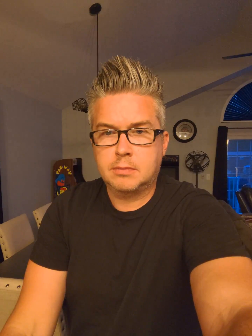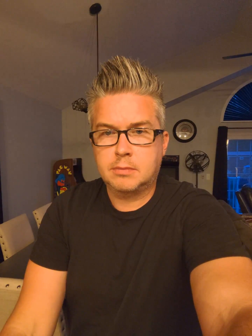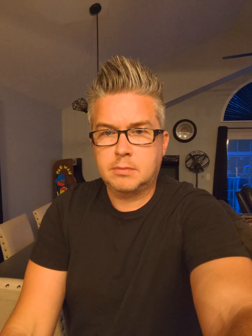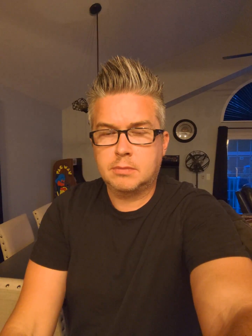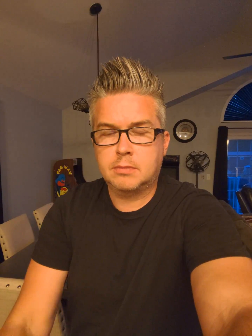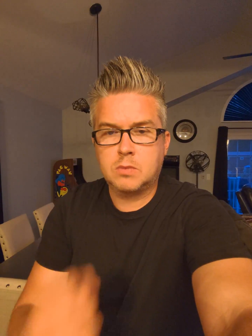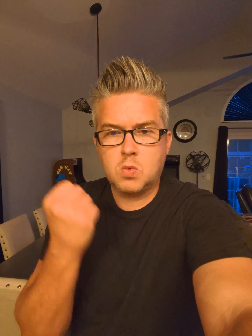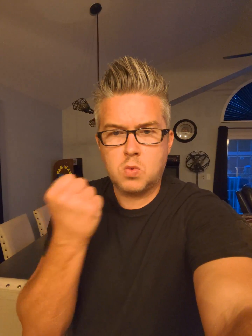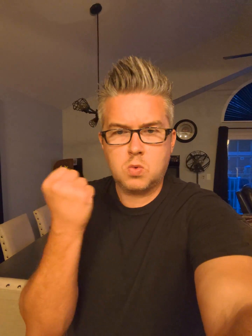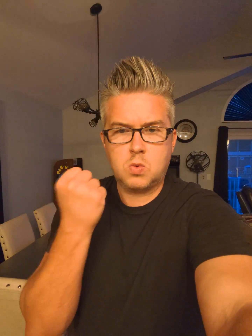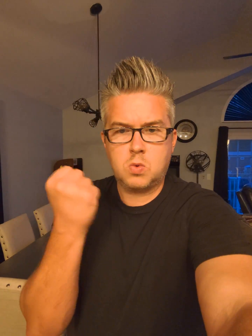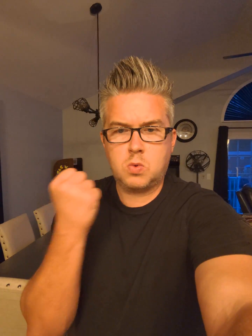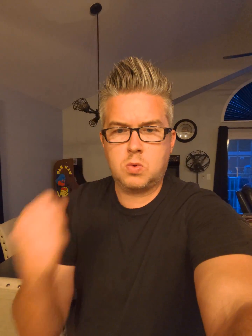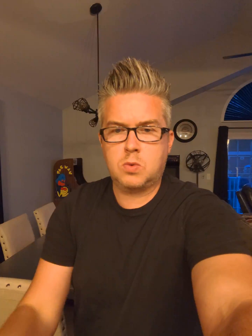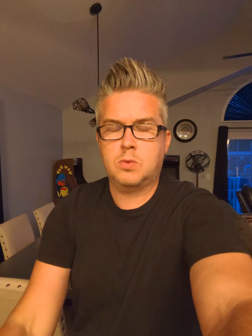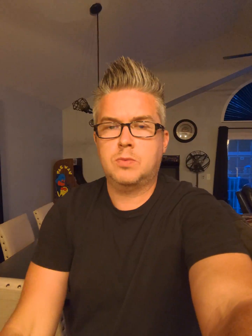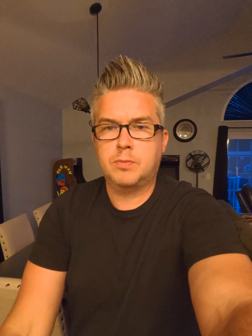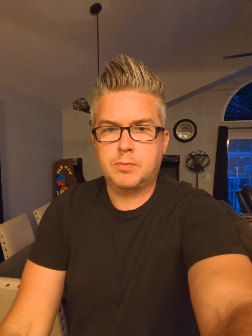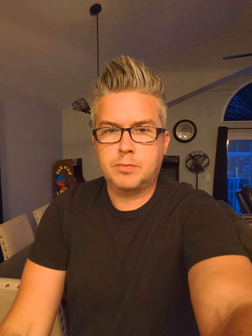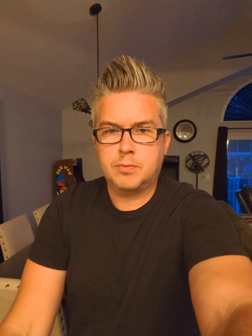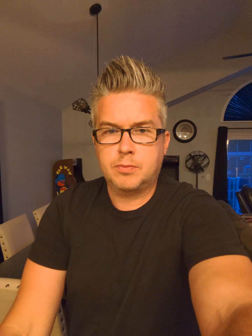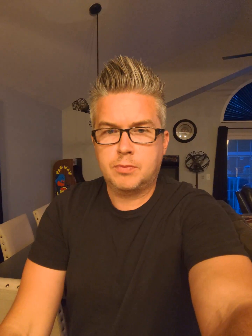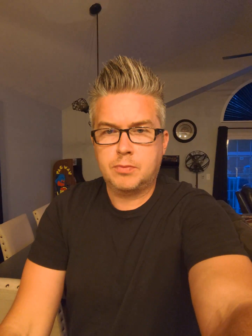hold